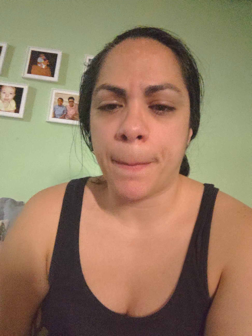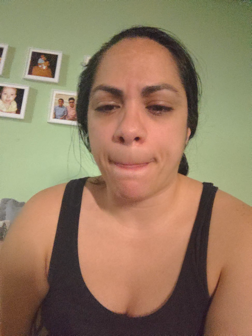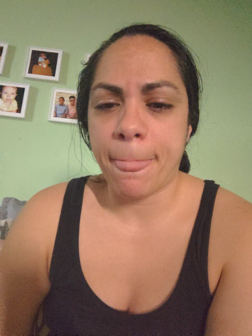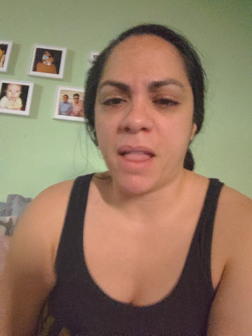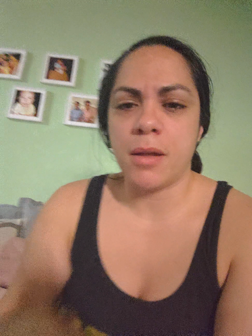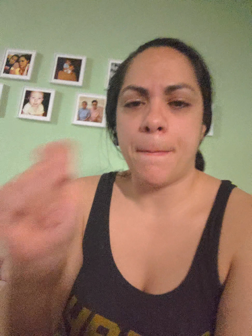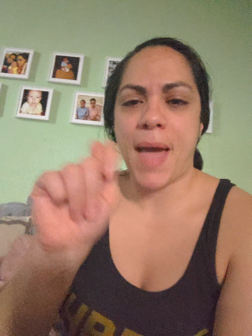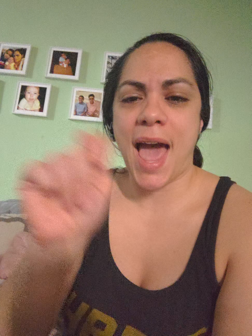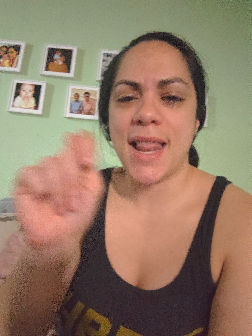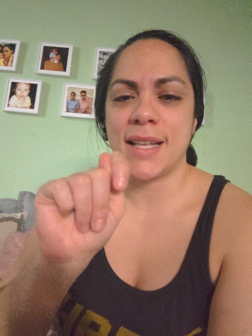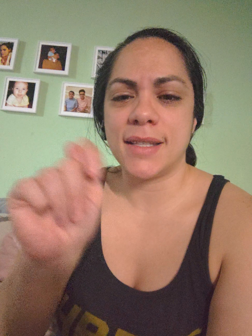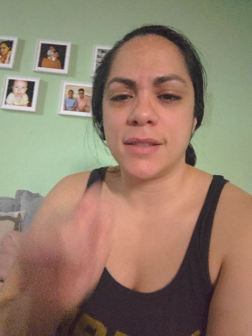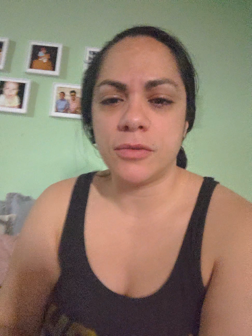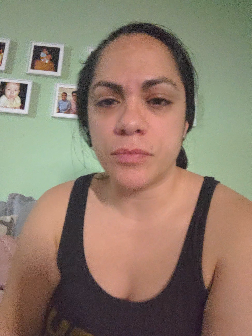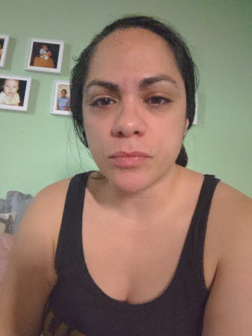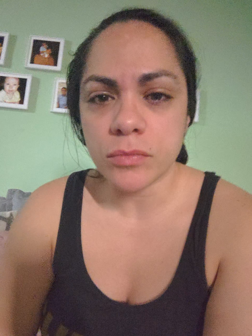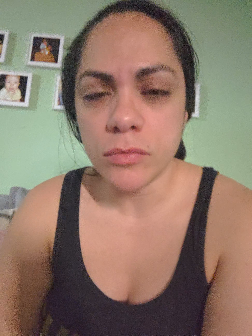potty